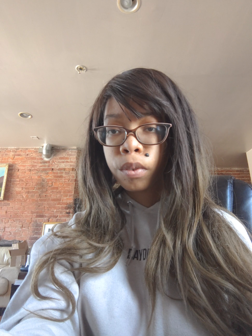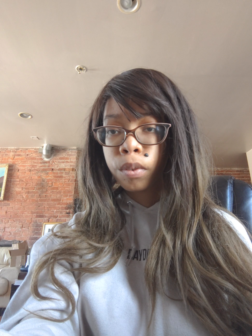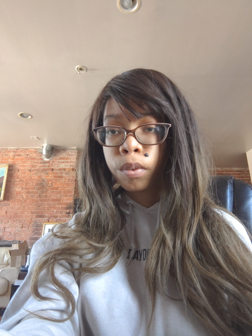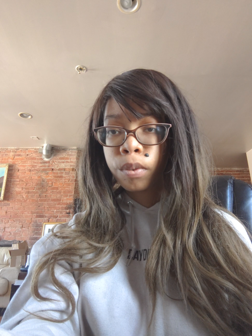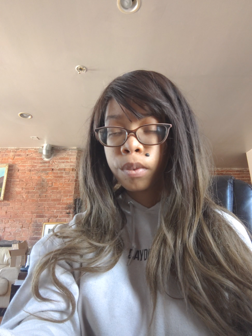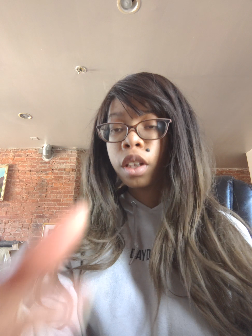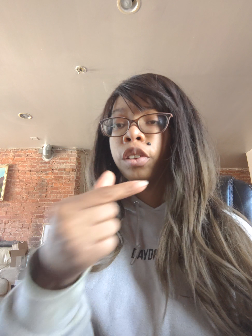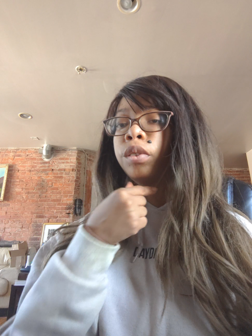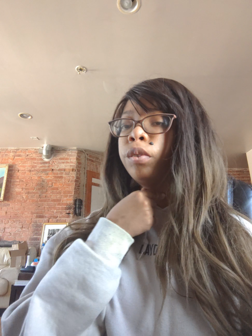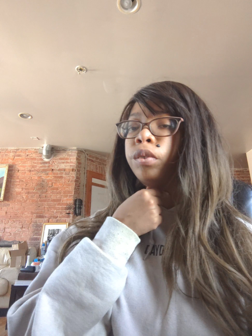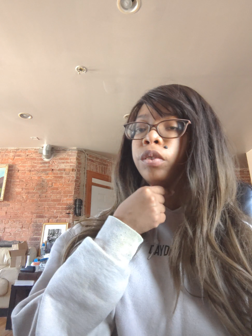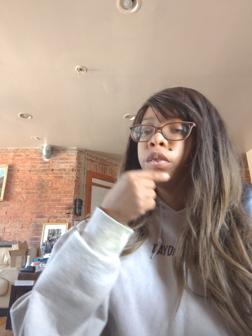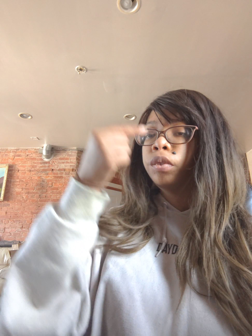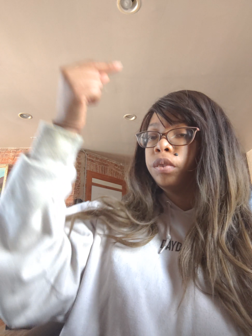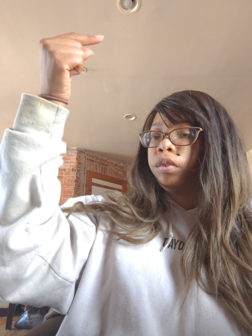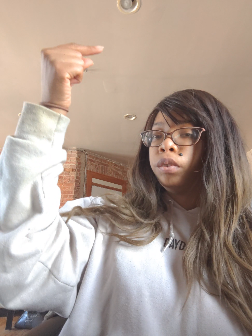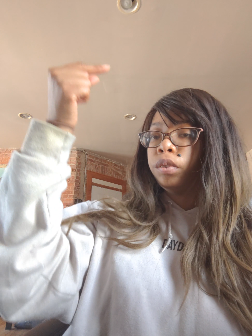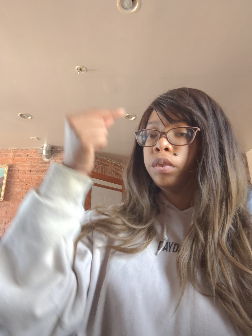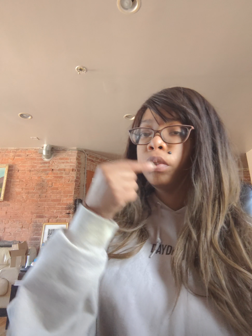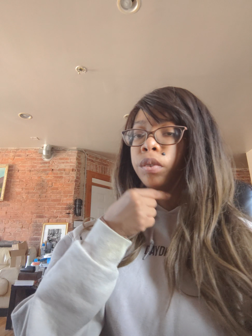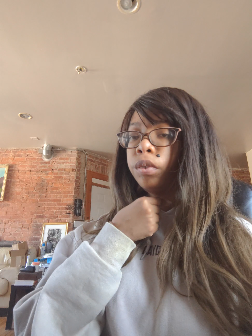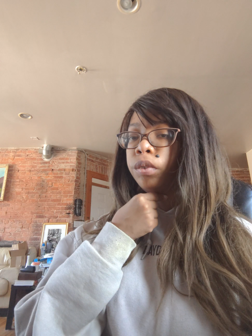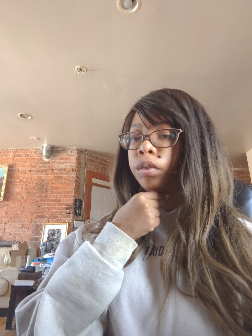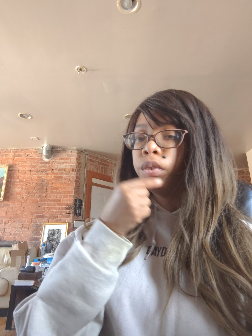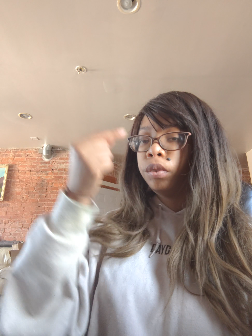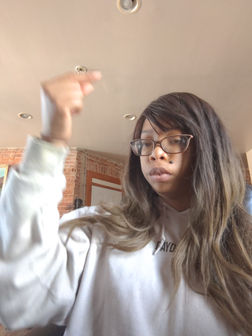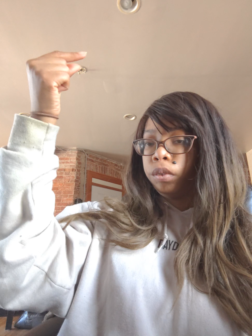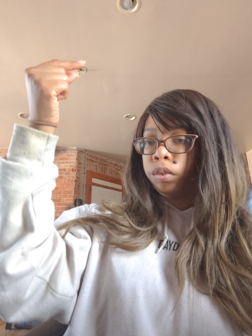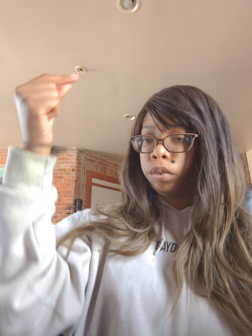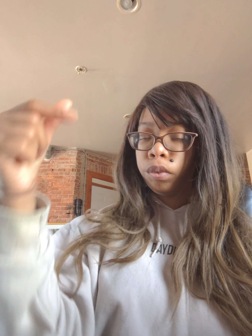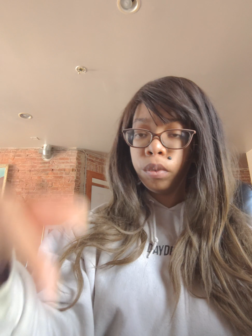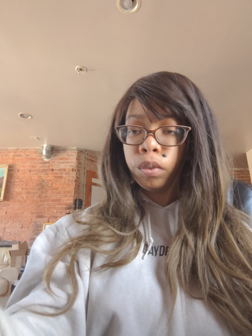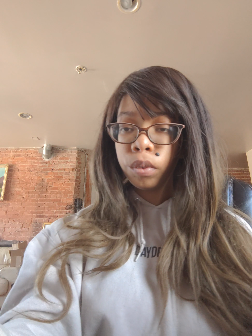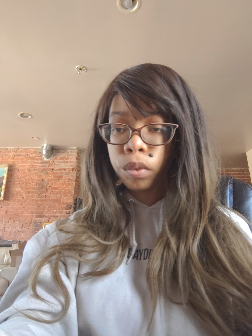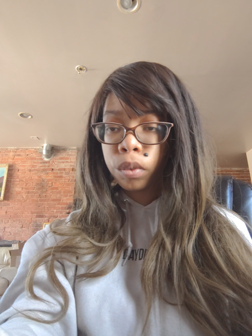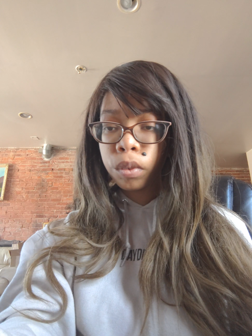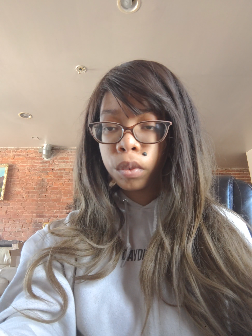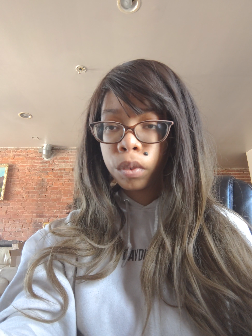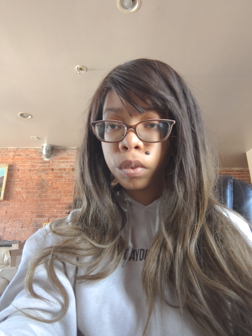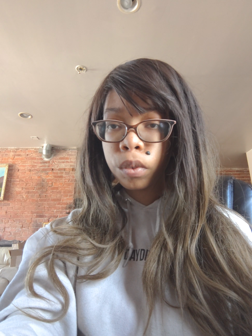giraffe